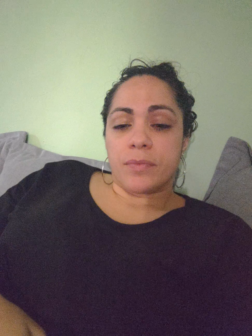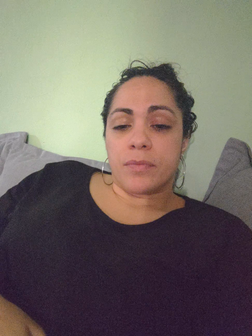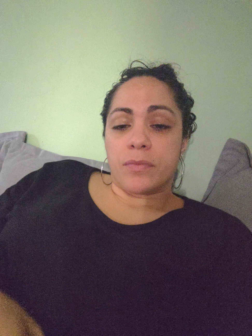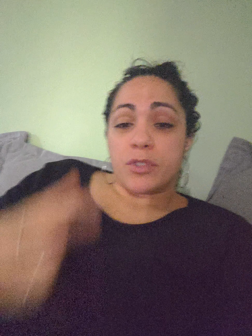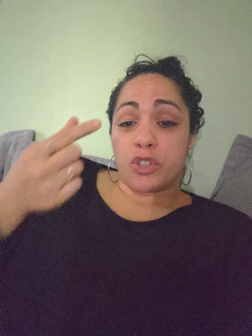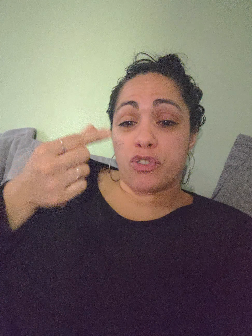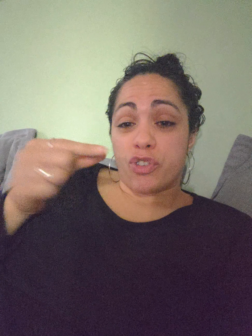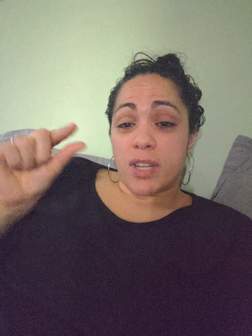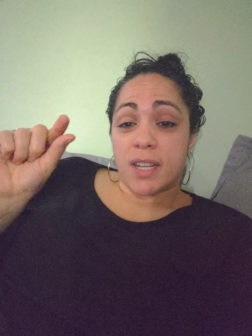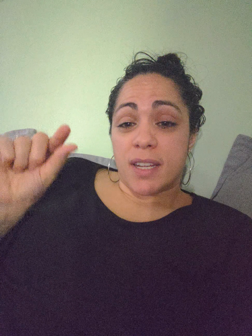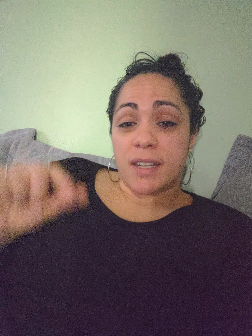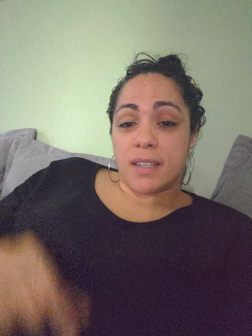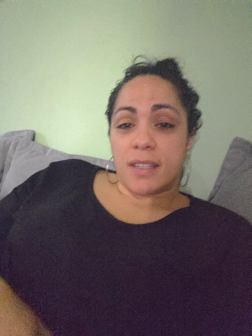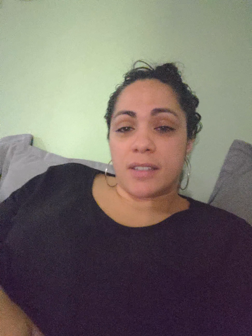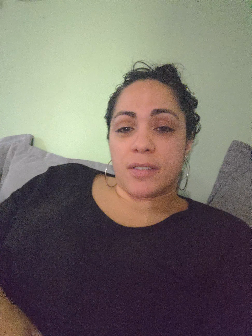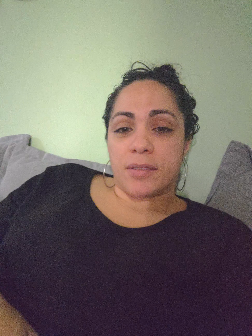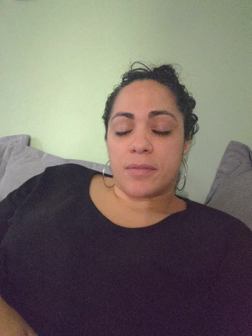green